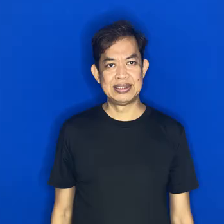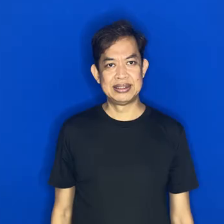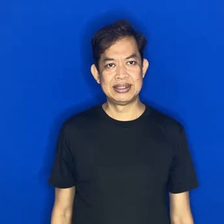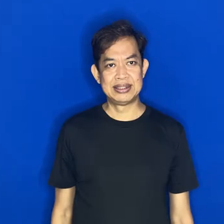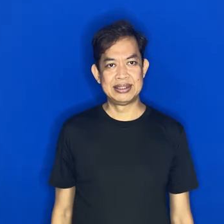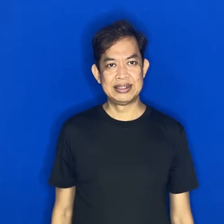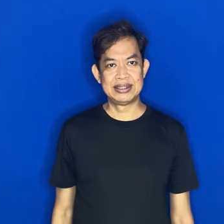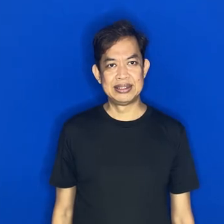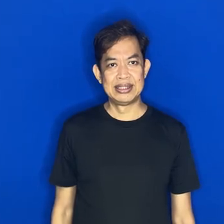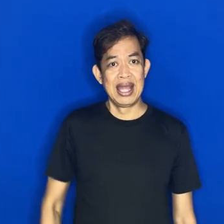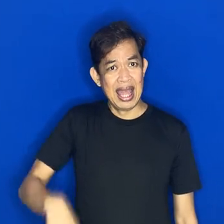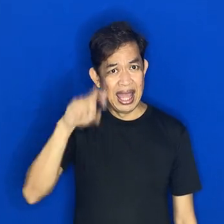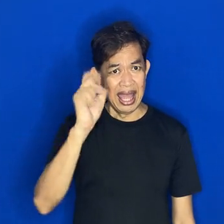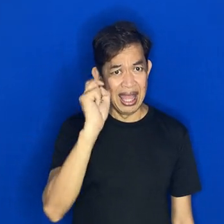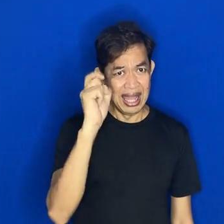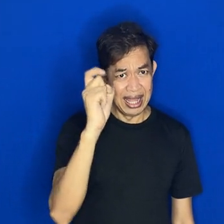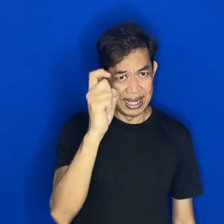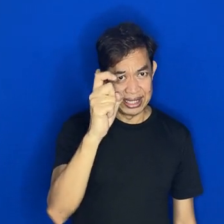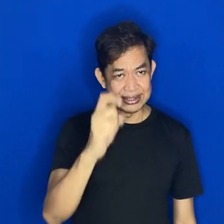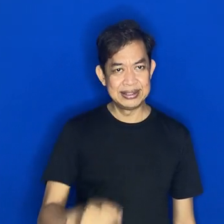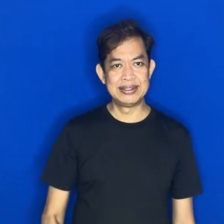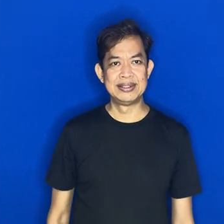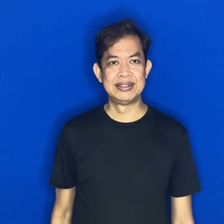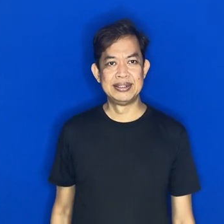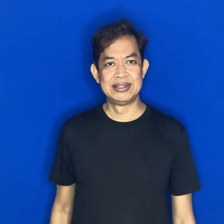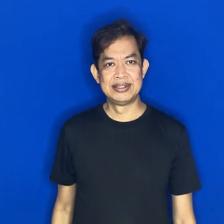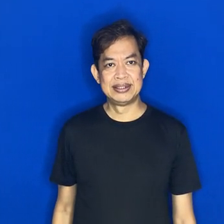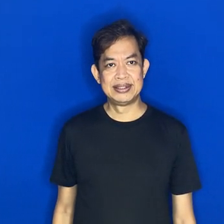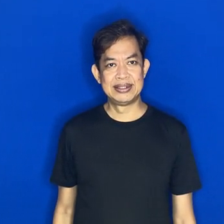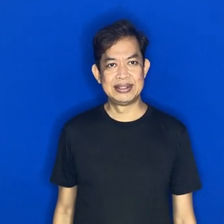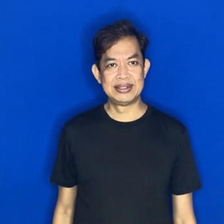fast